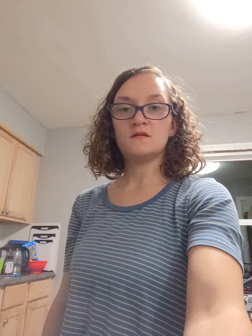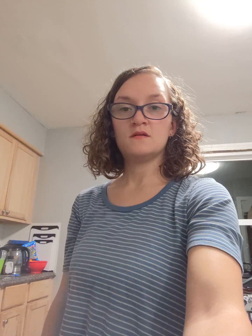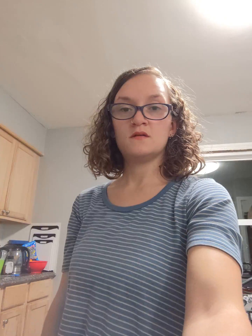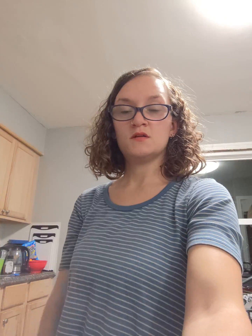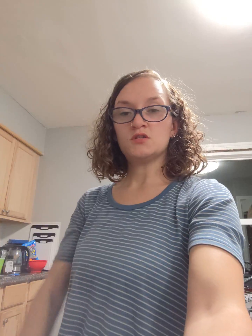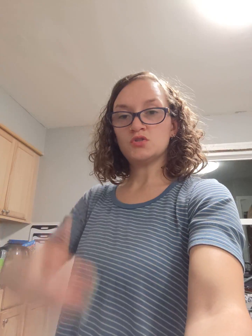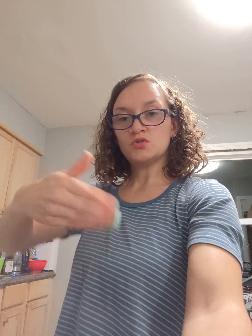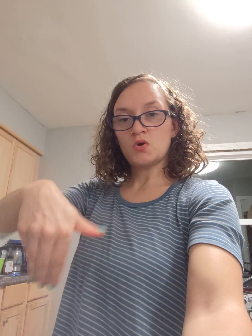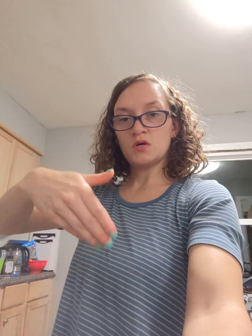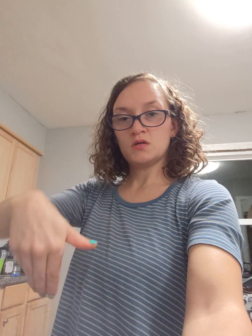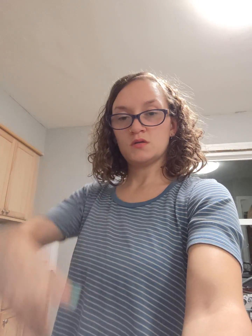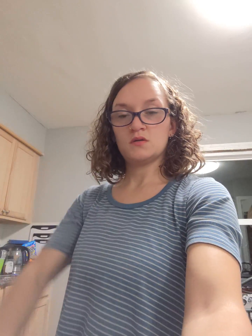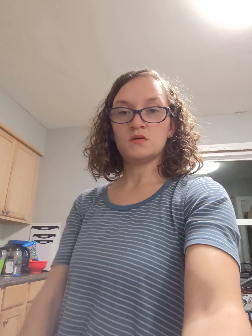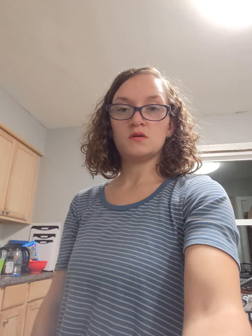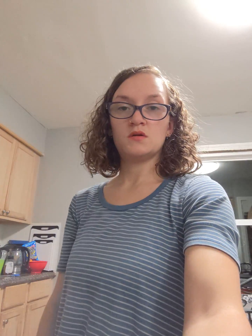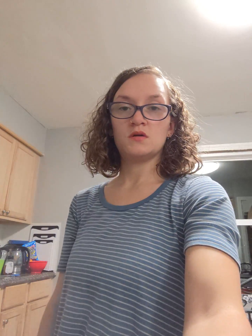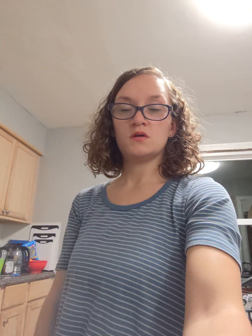shorts